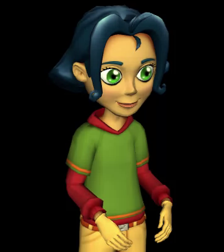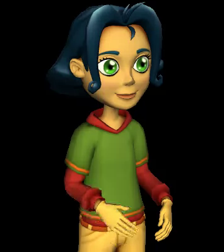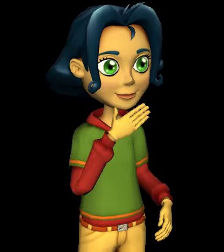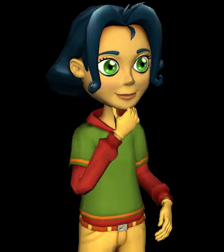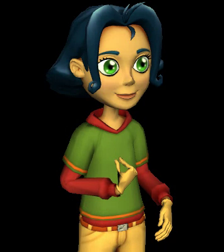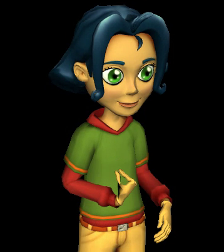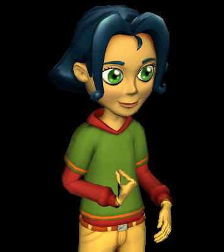جميل